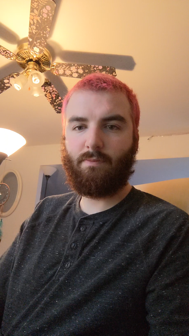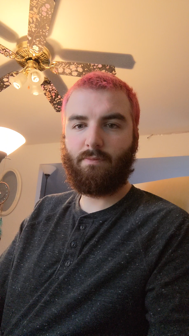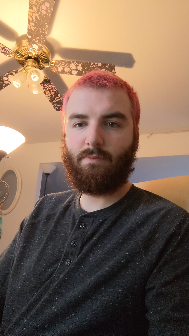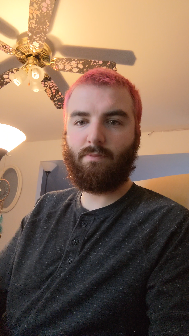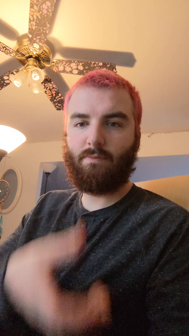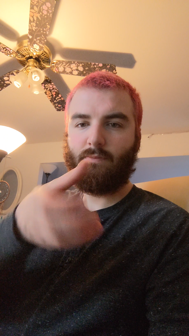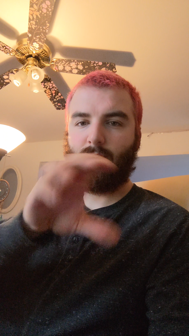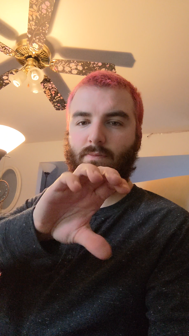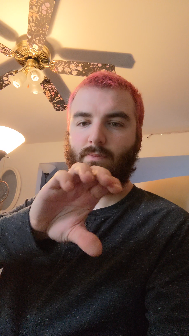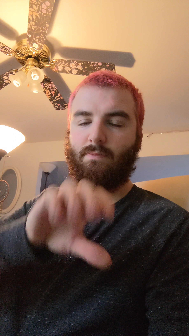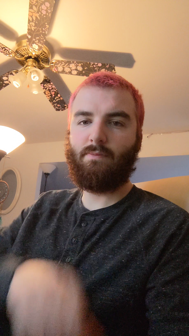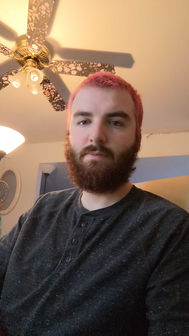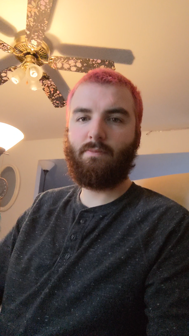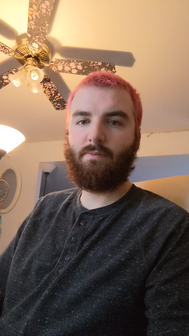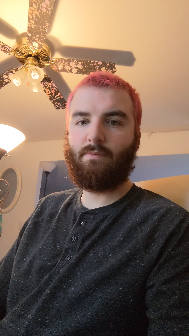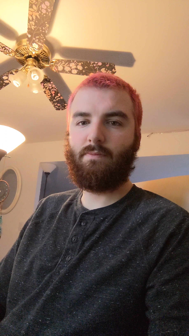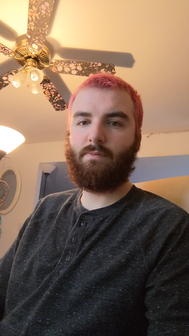pour